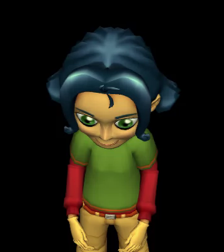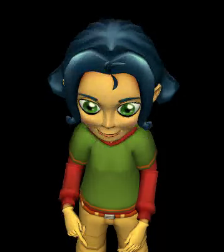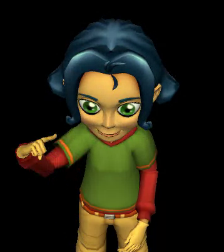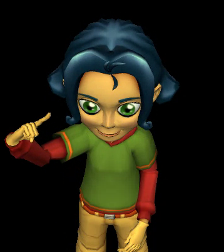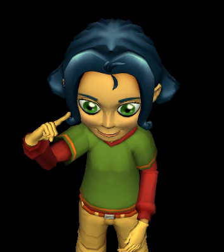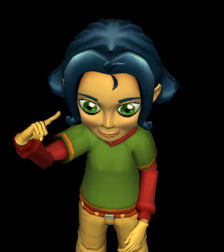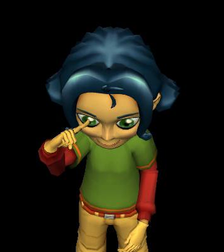لماذا